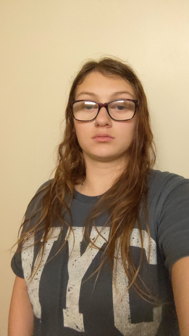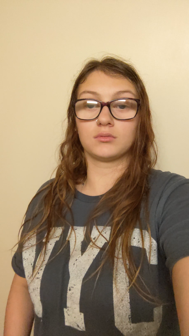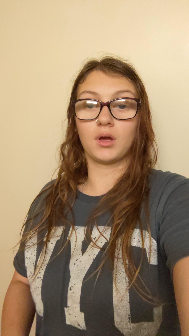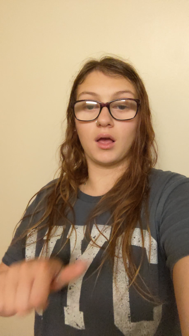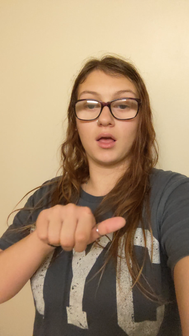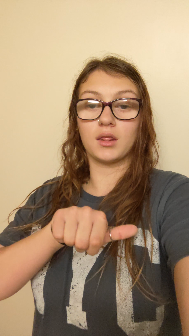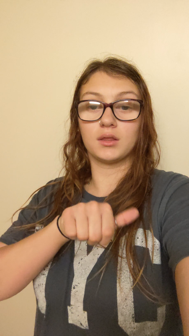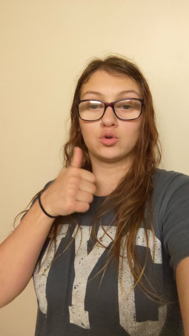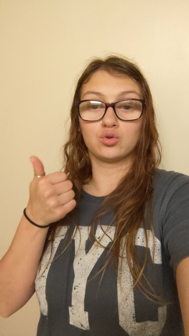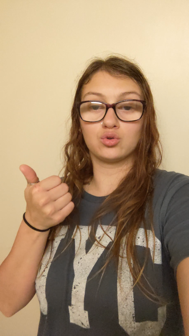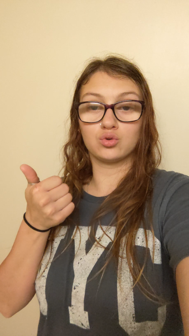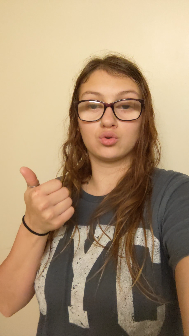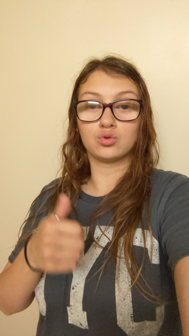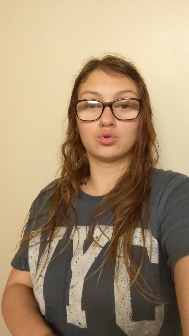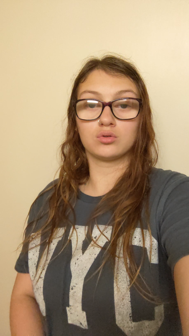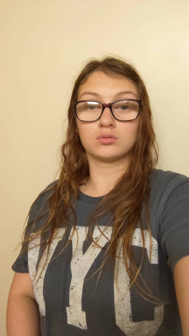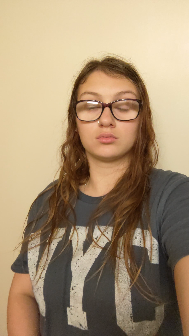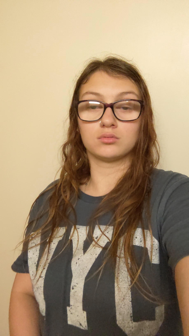other